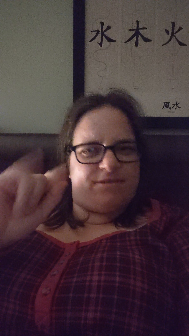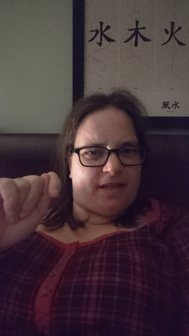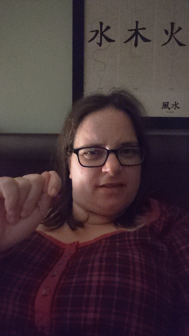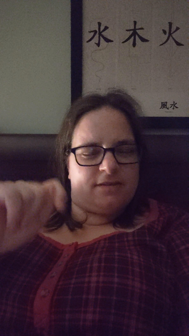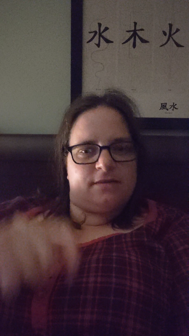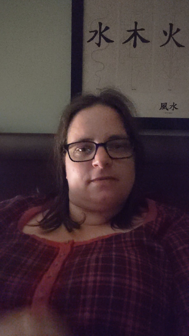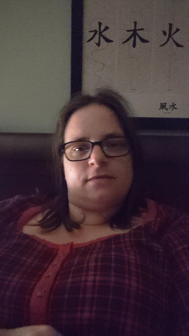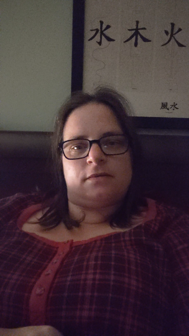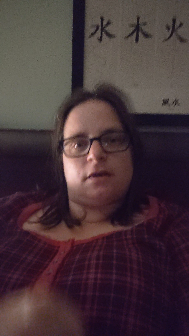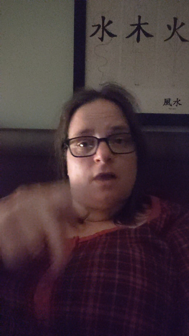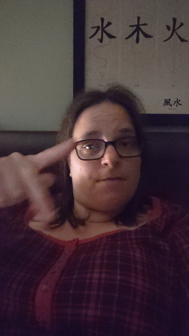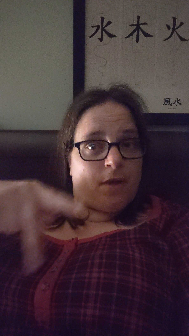people